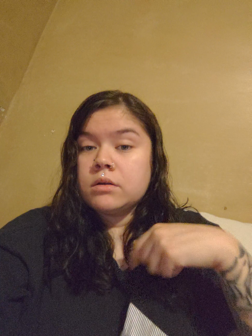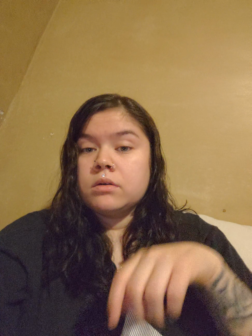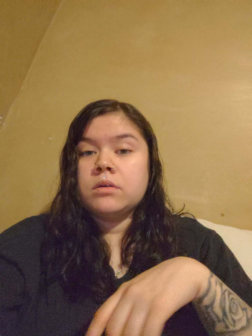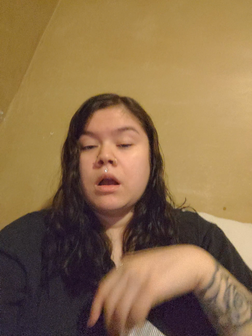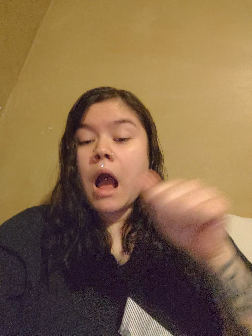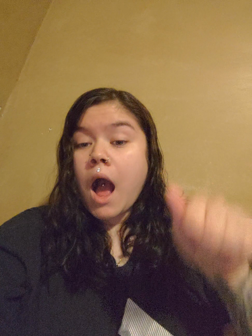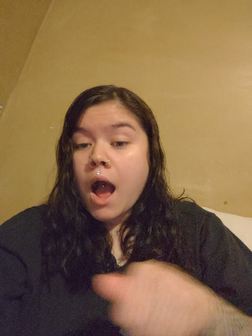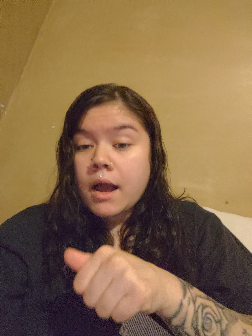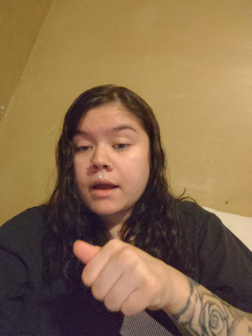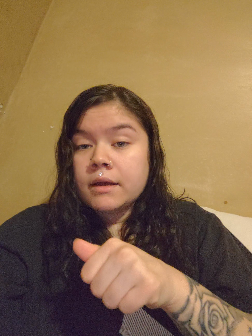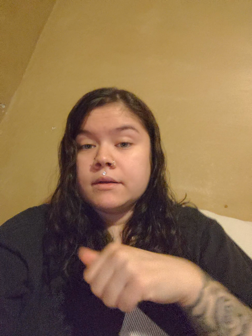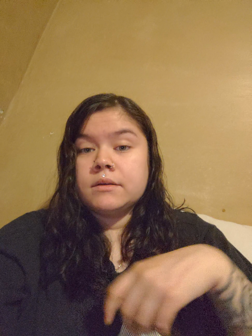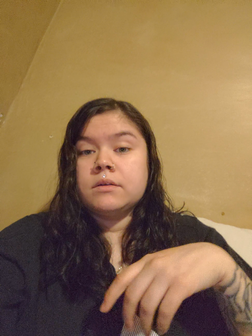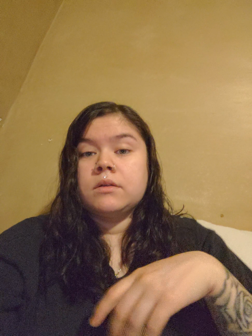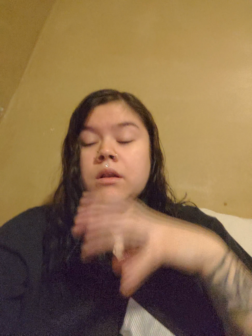hide